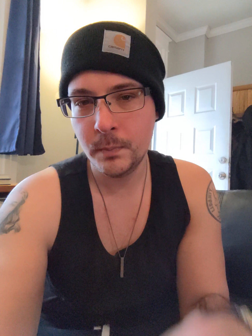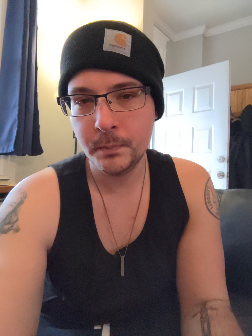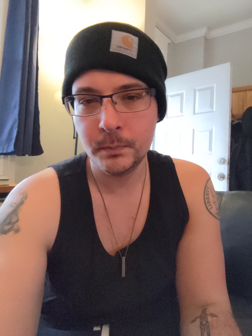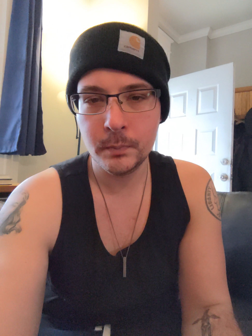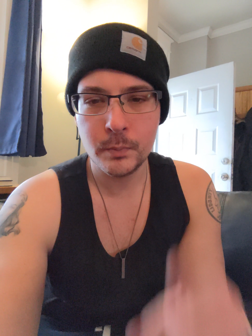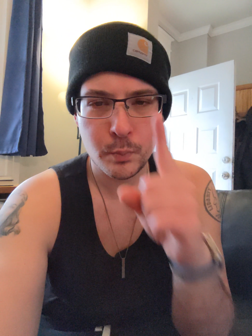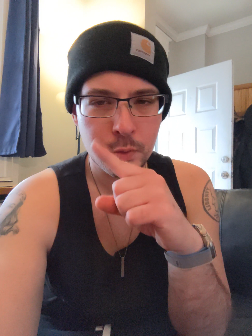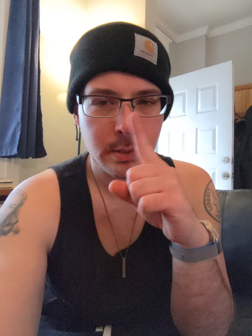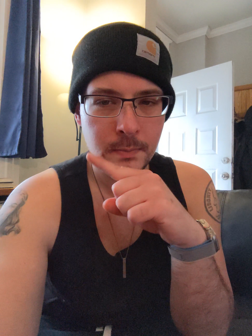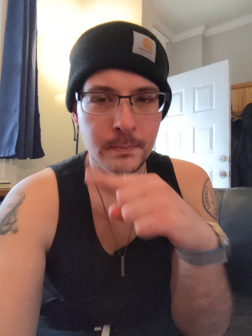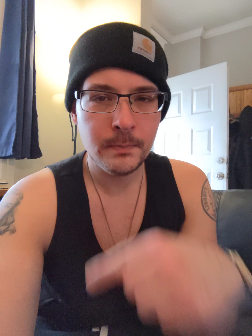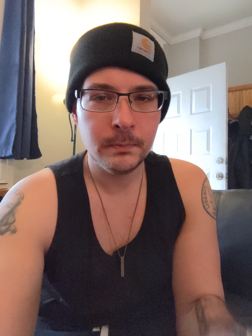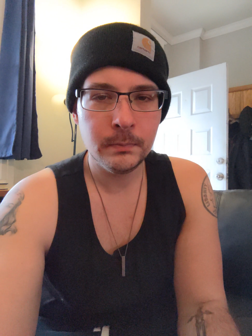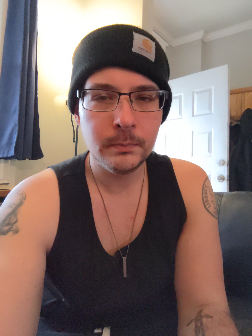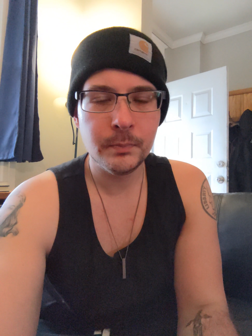pretend